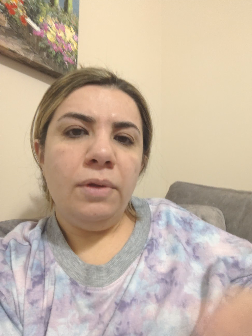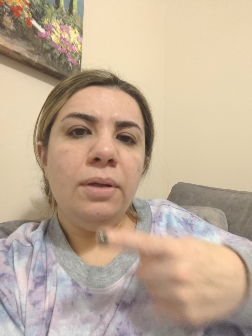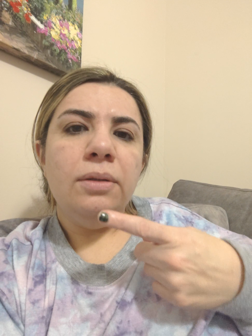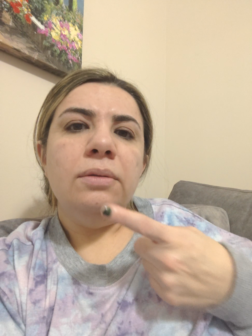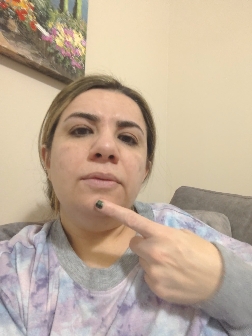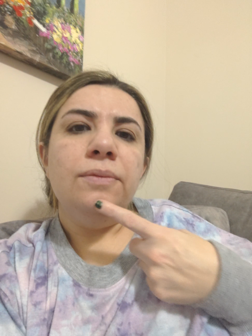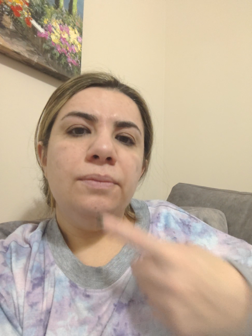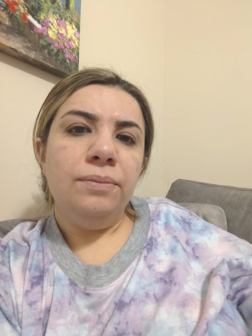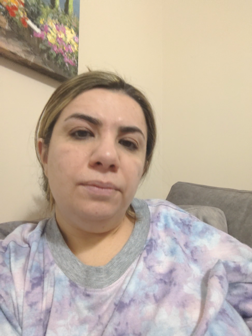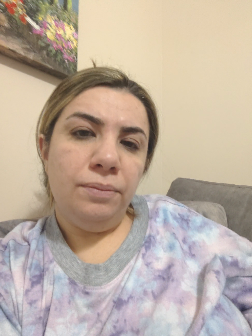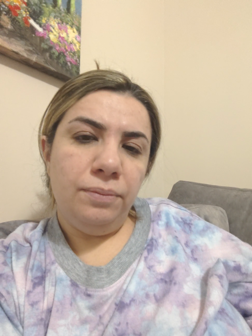say